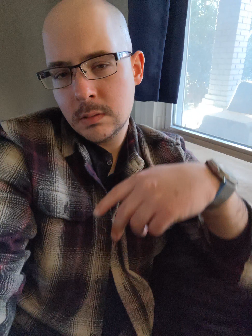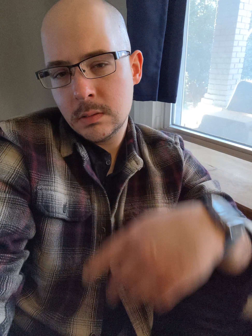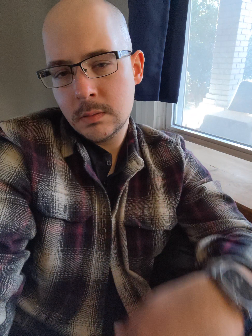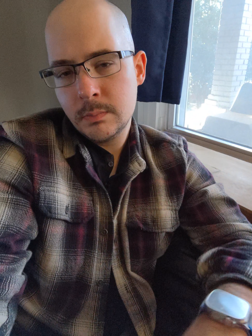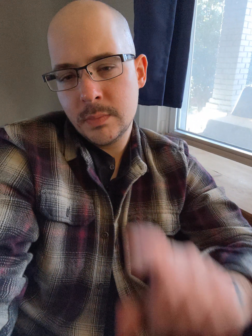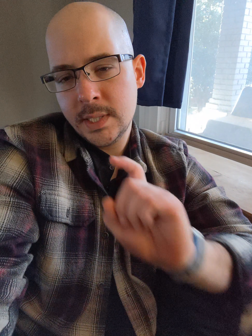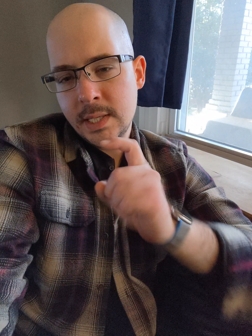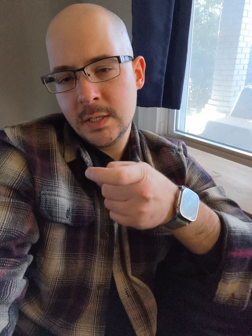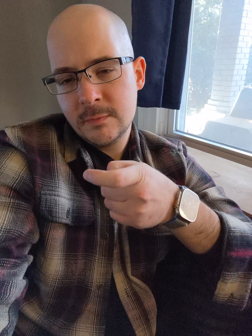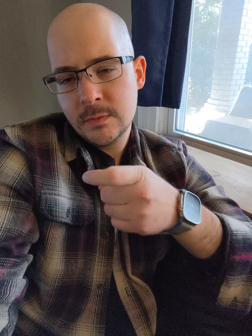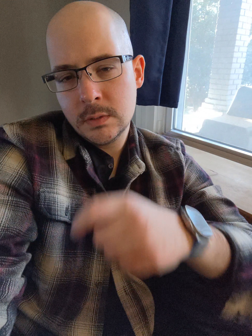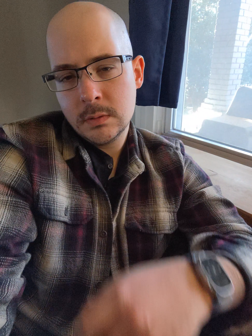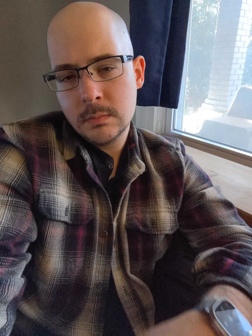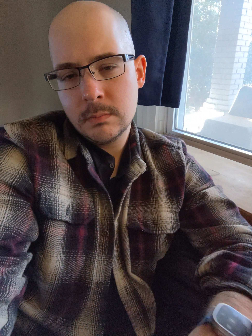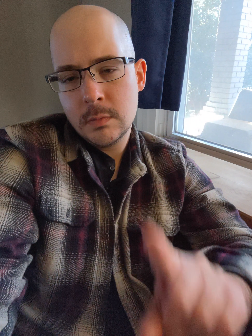gift